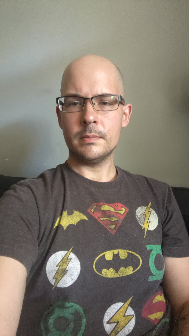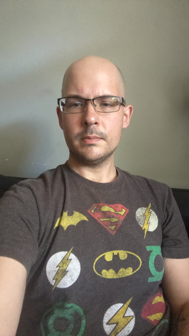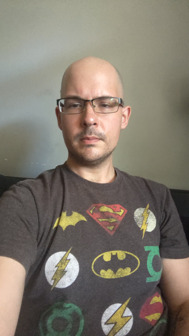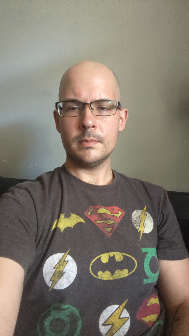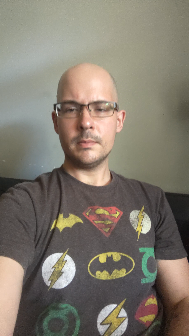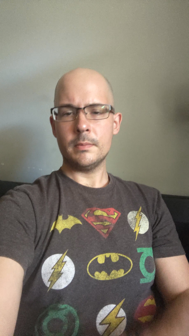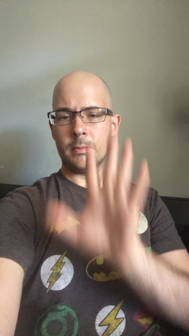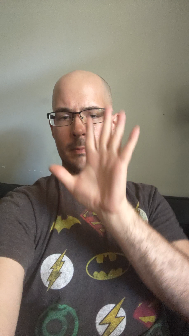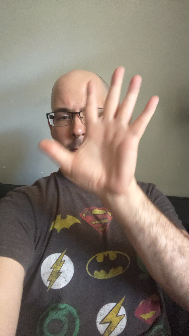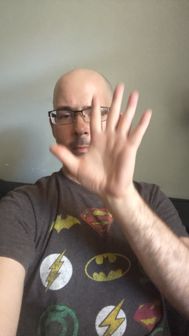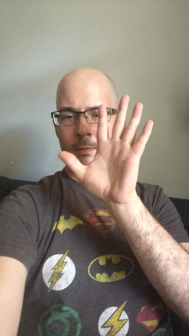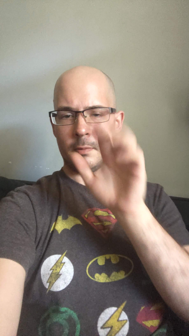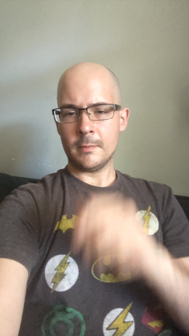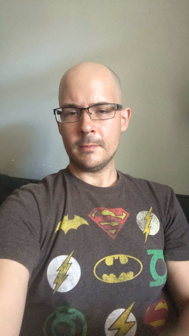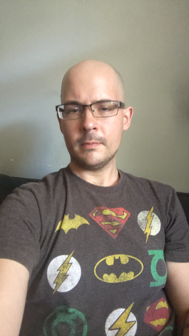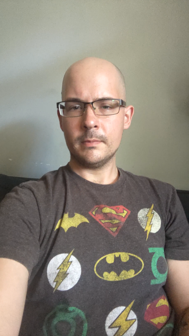give me five